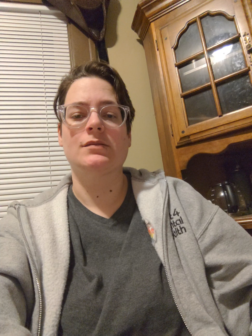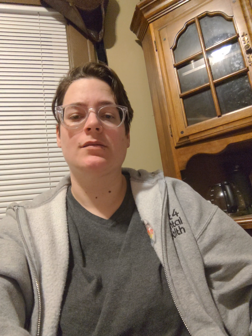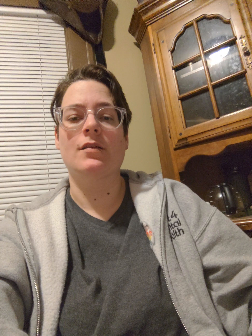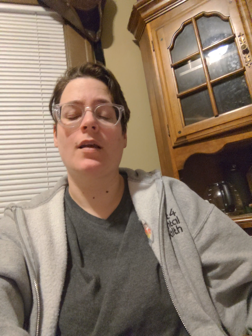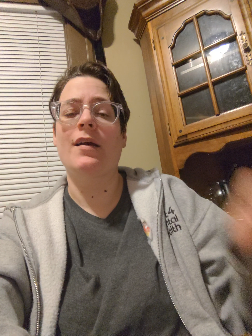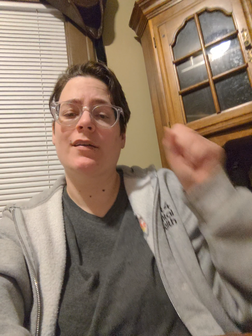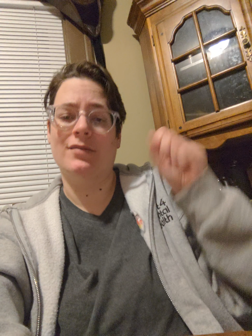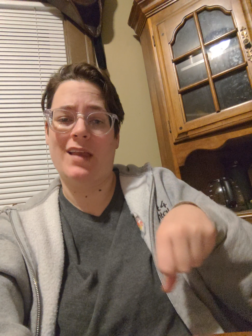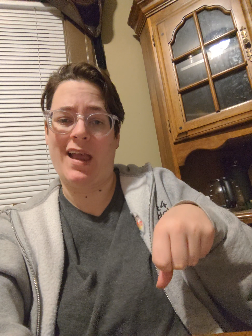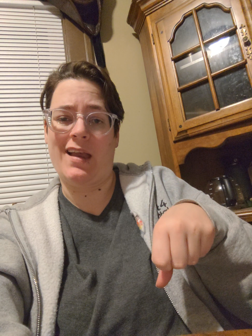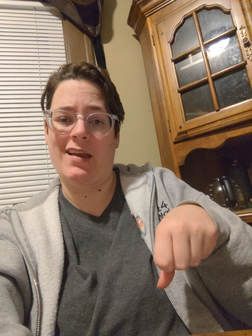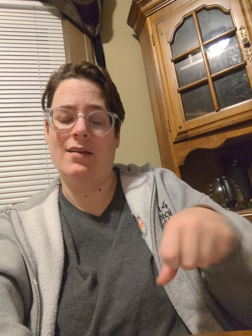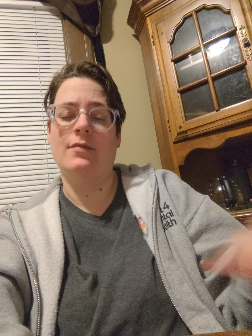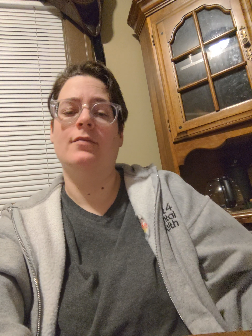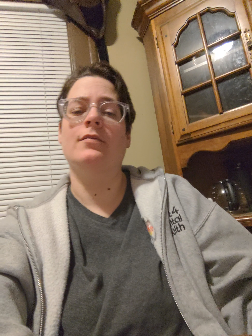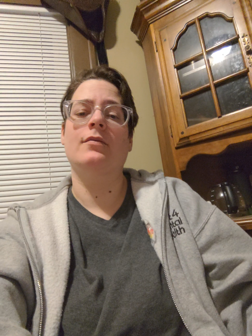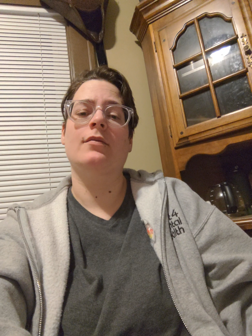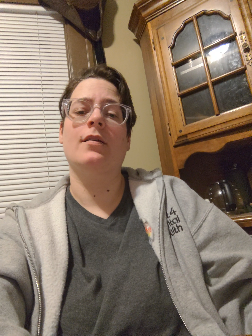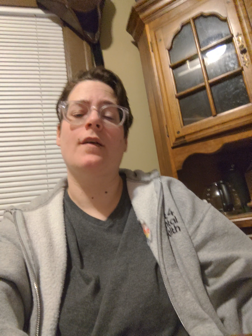can